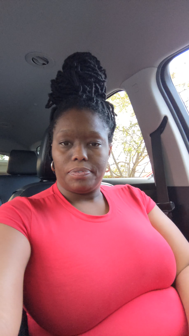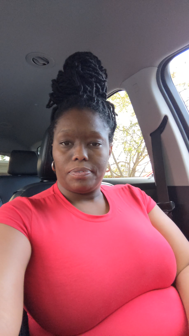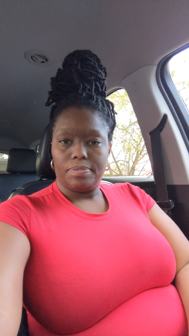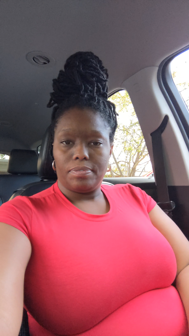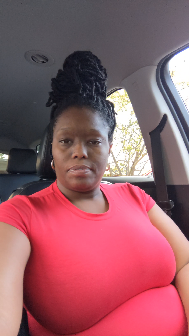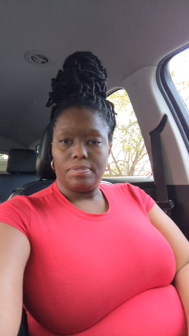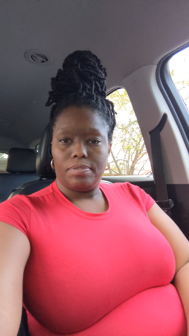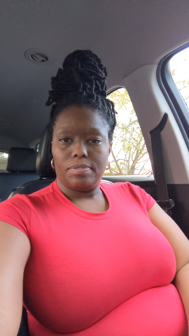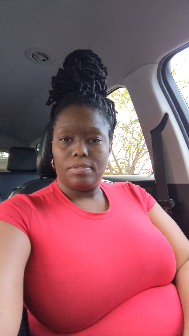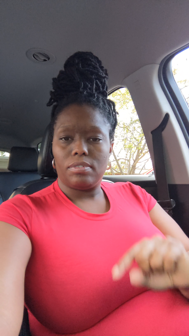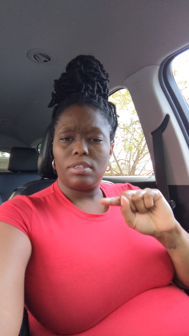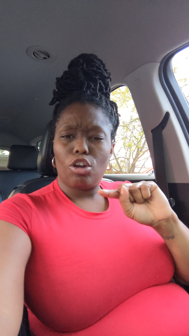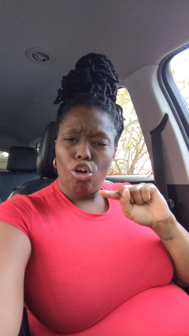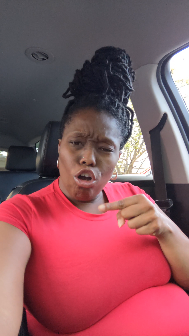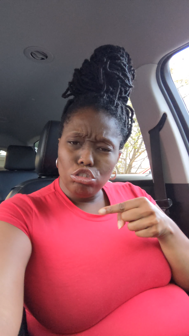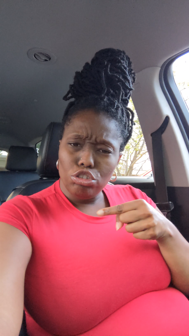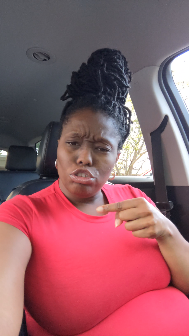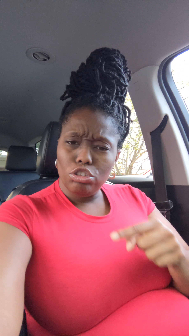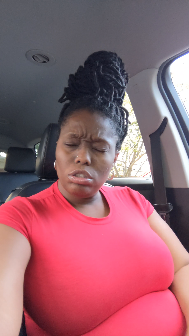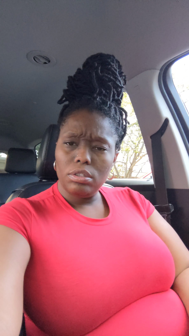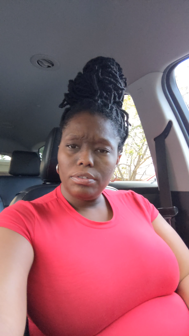hurt